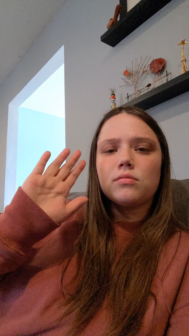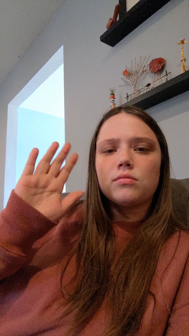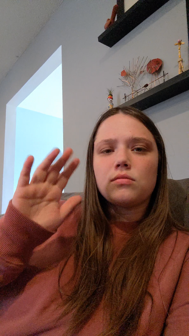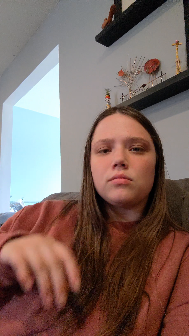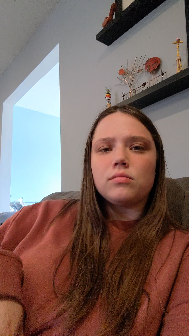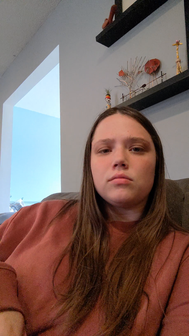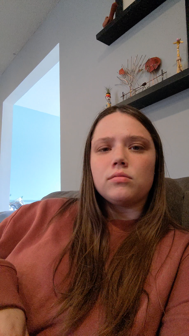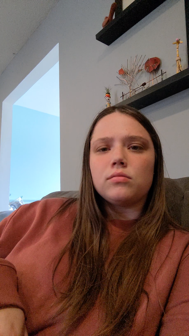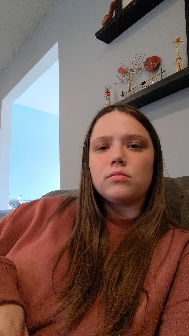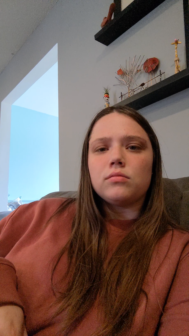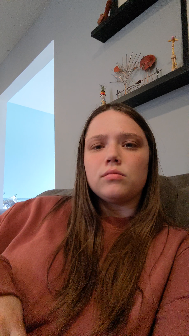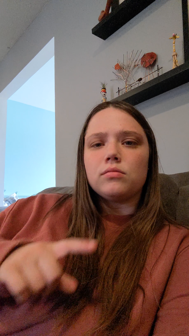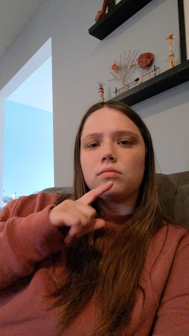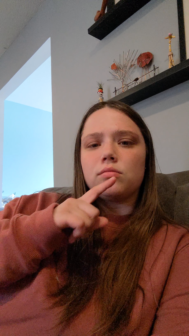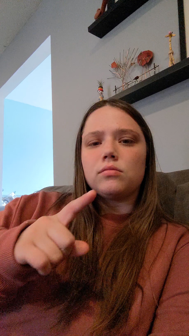is